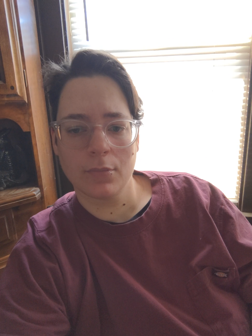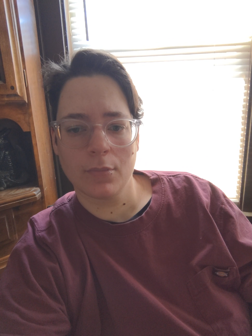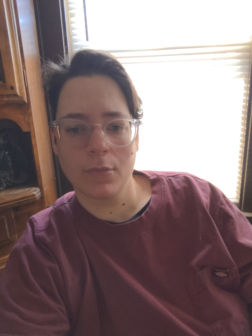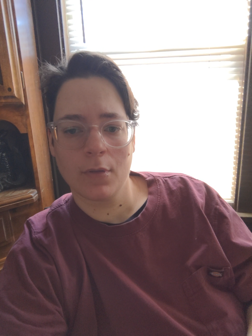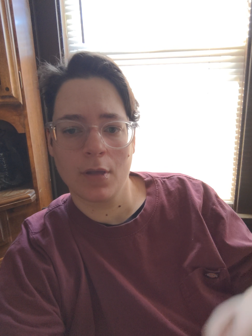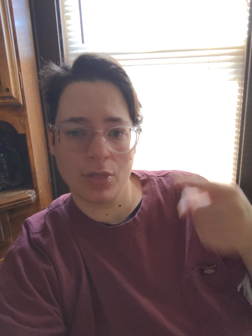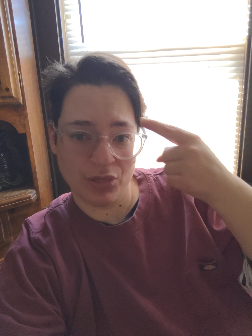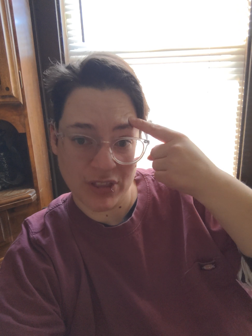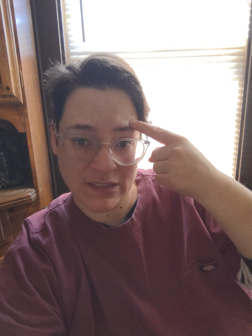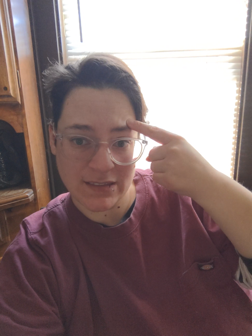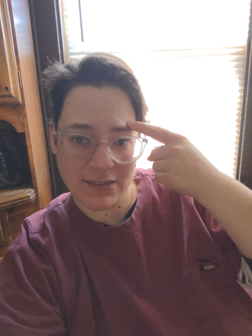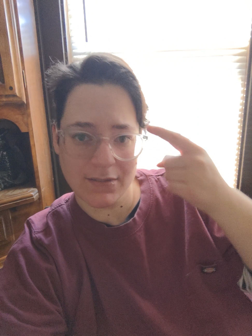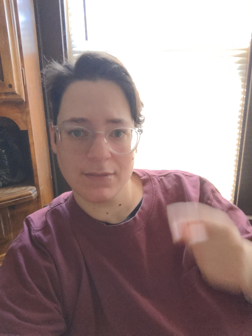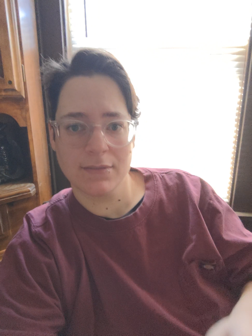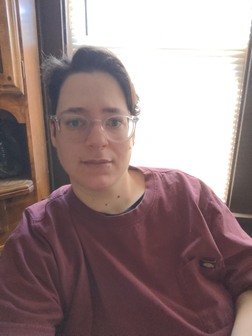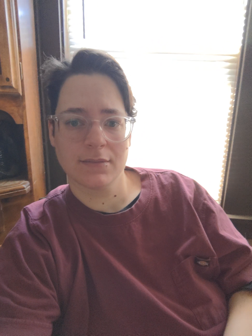think